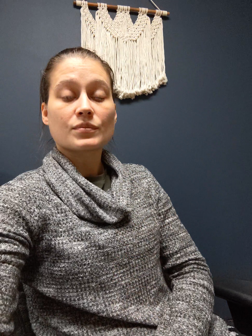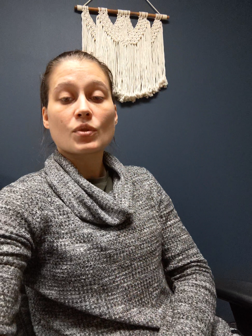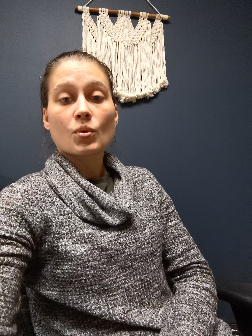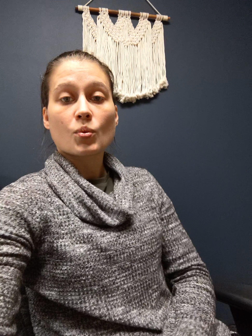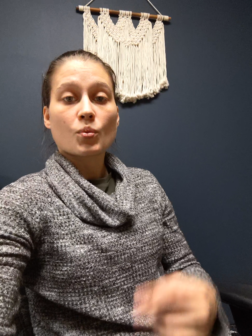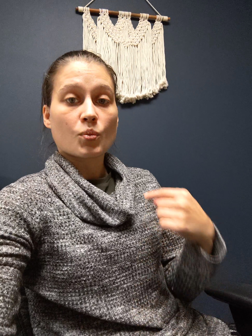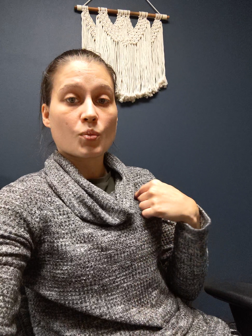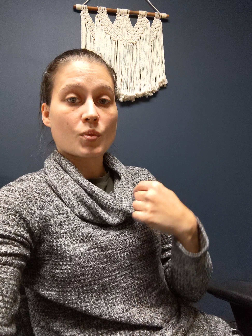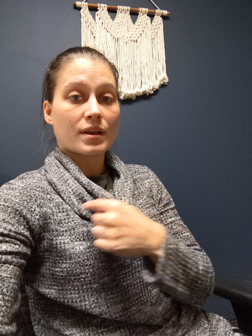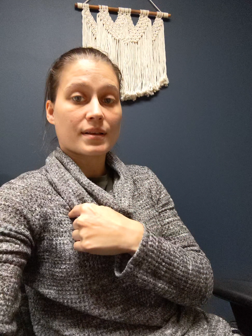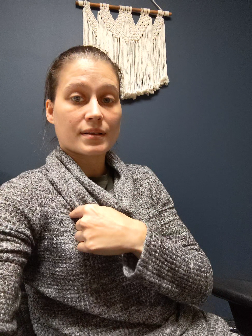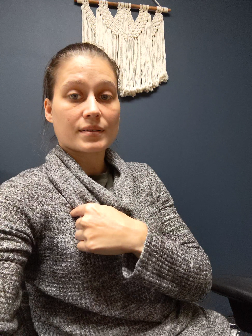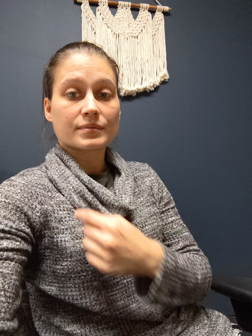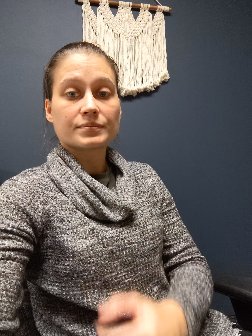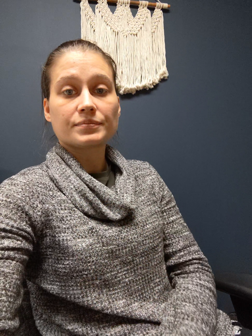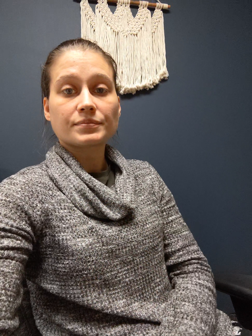we